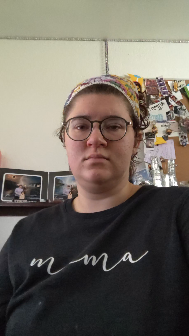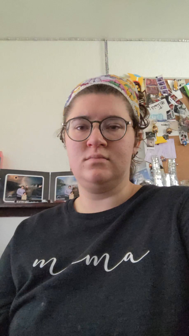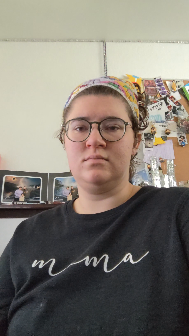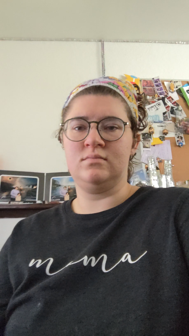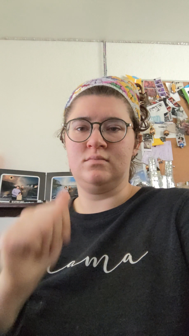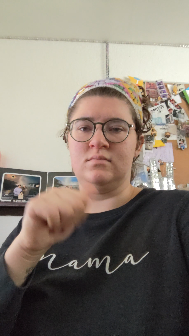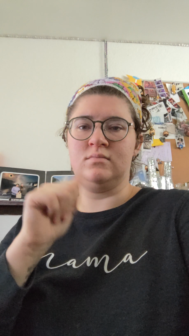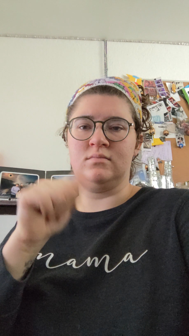rock